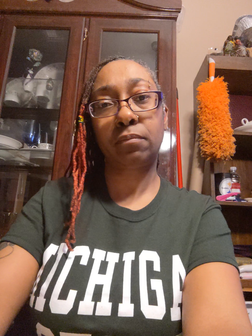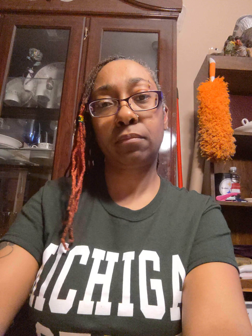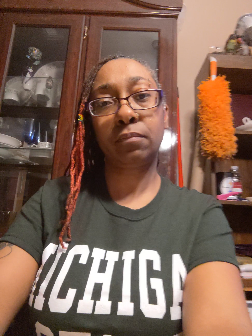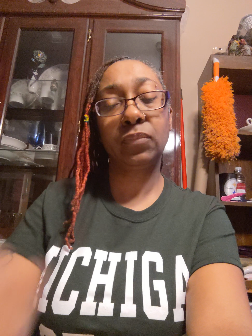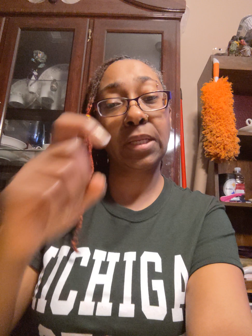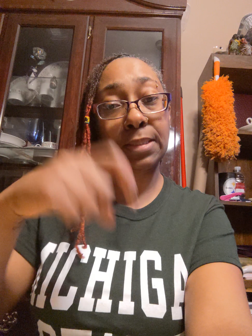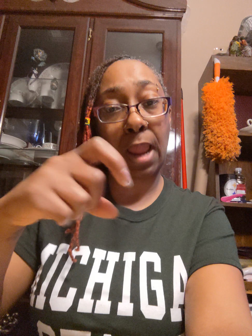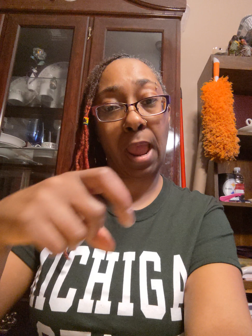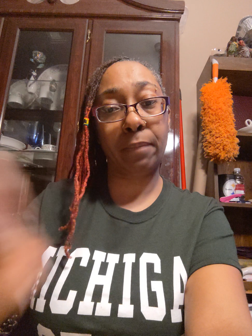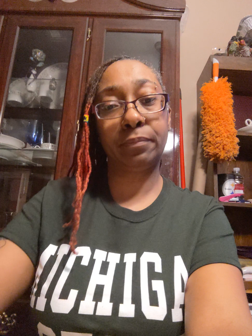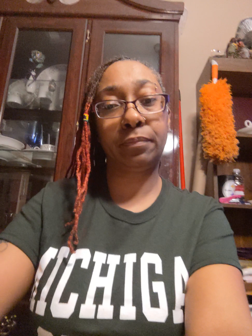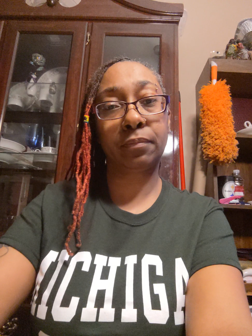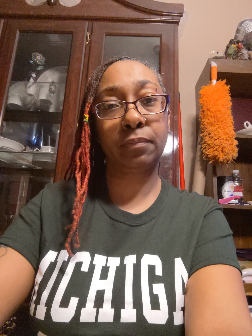time